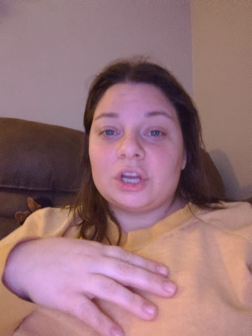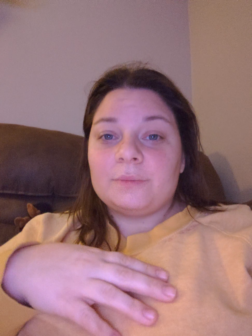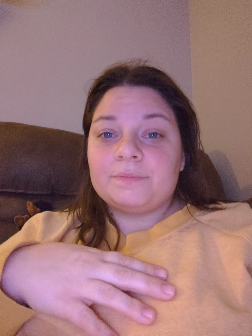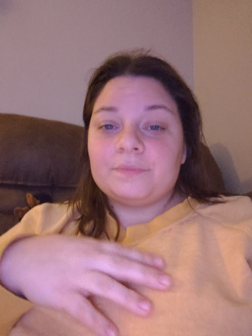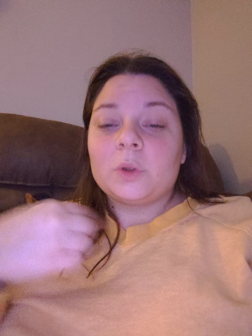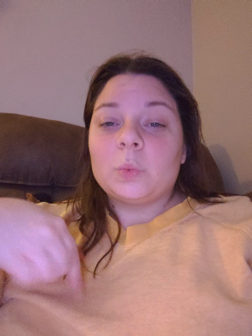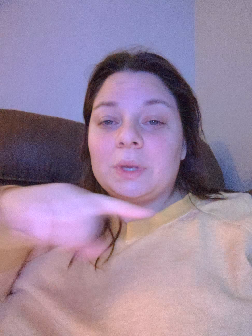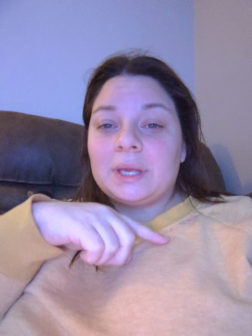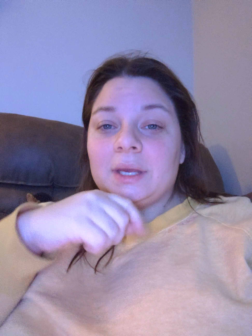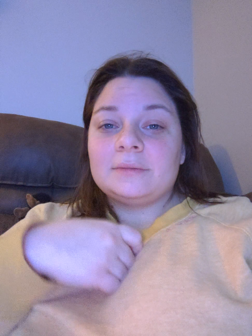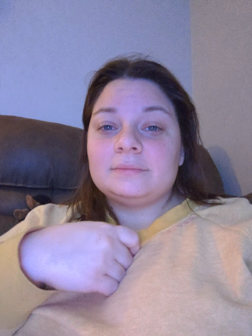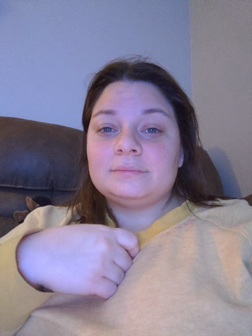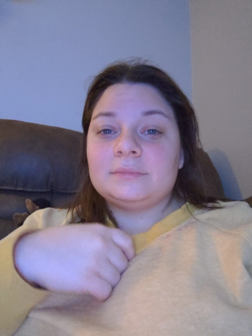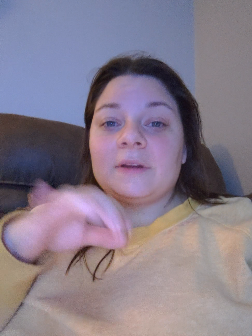we